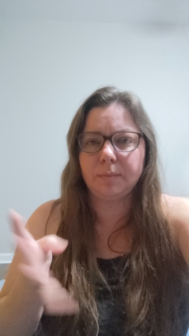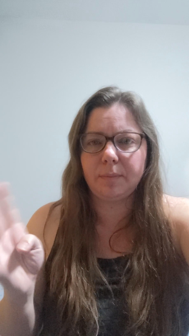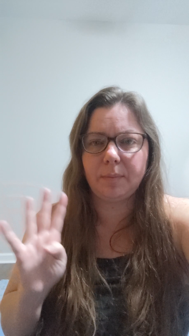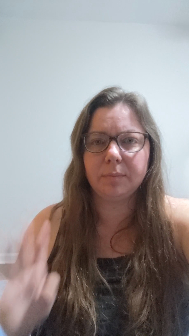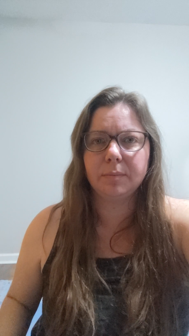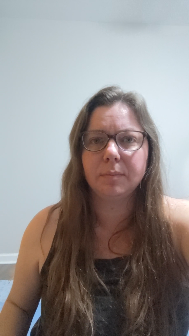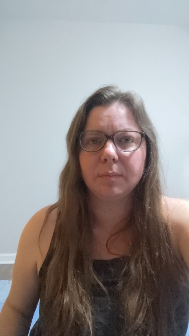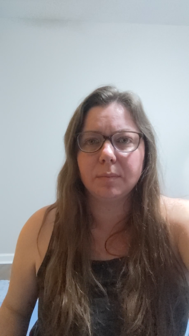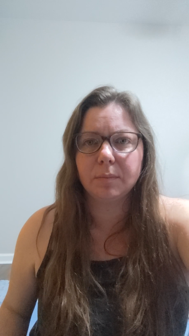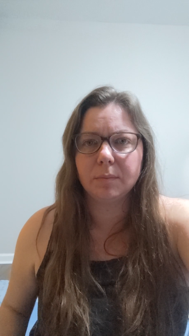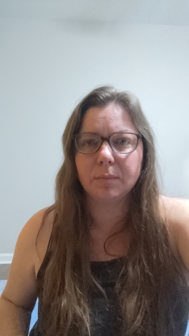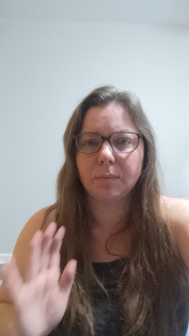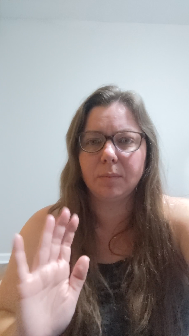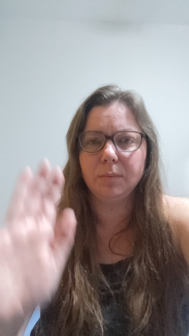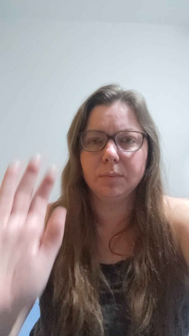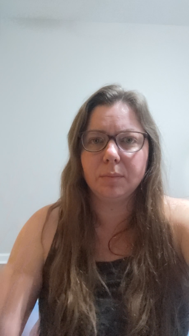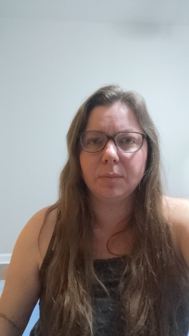push